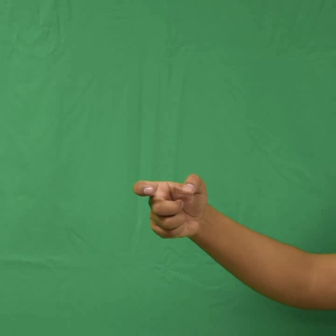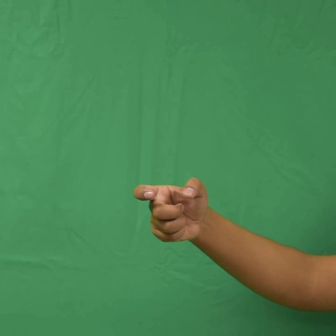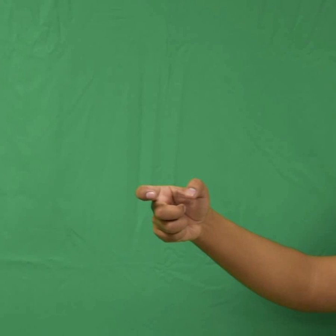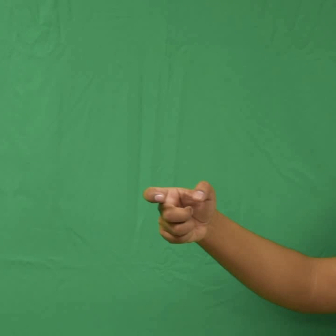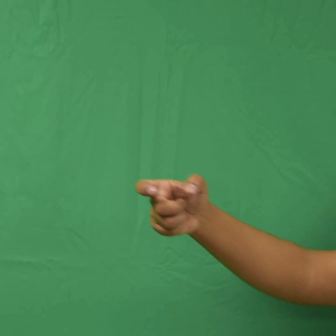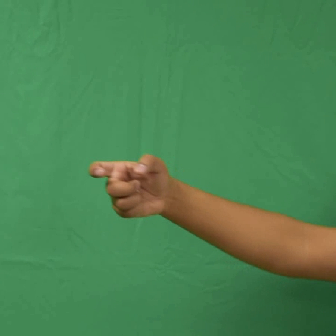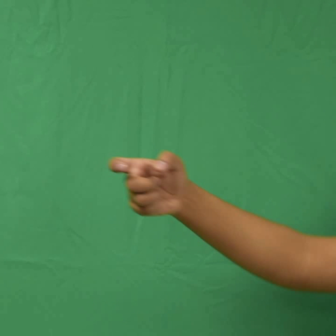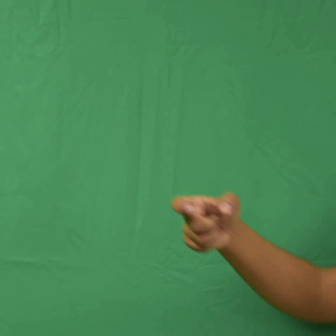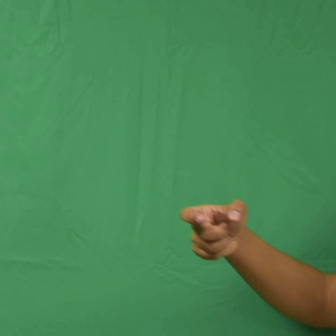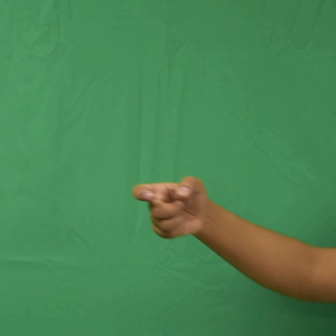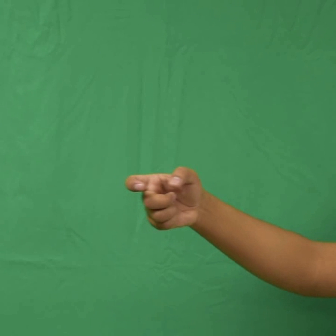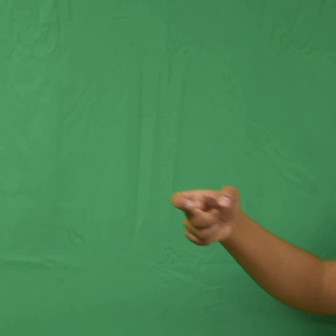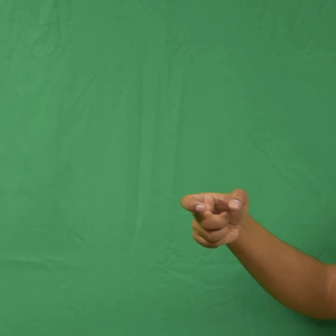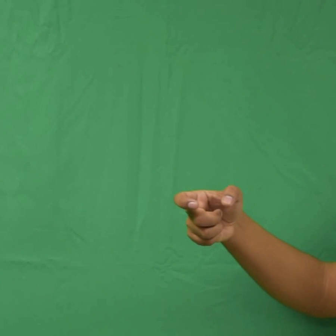X